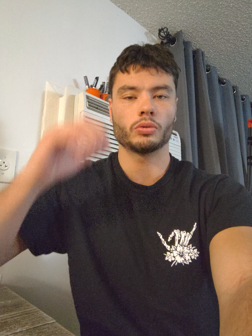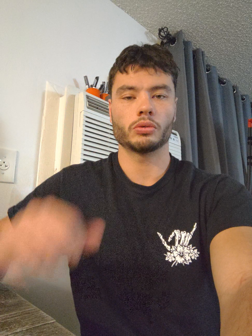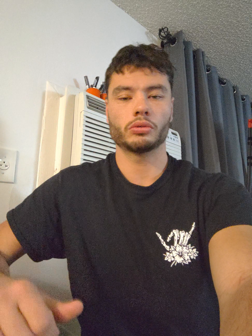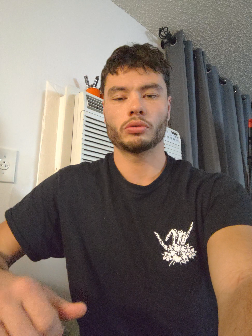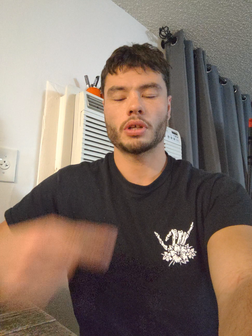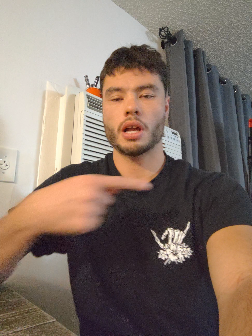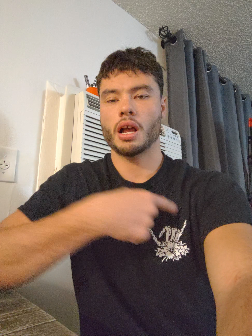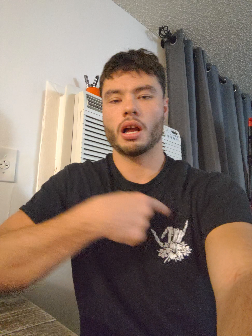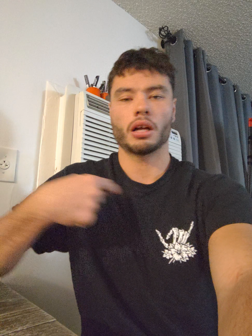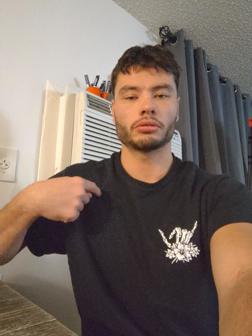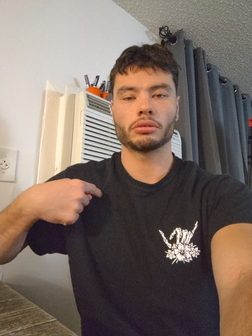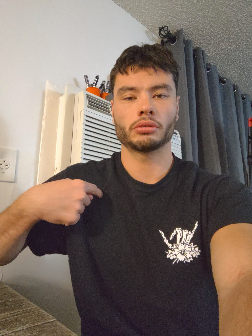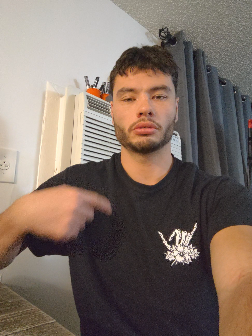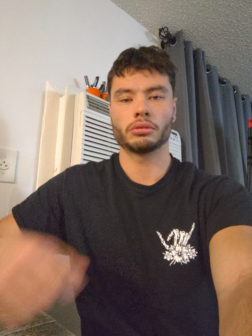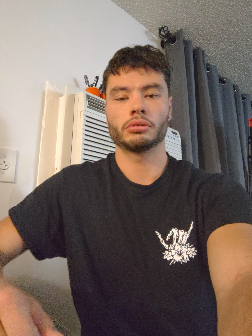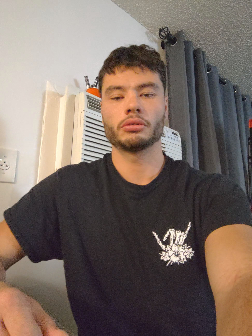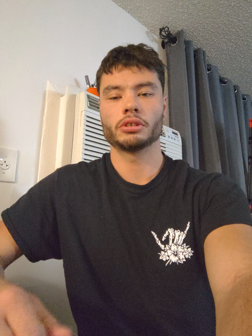we